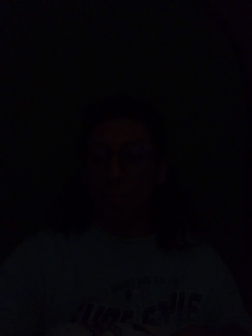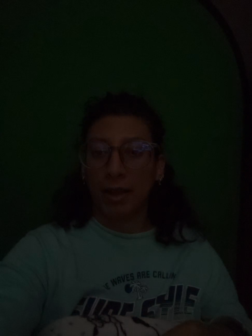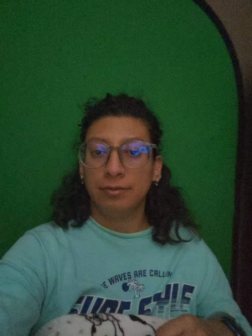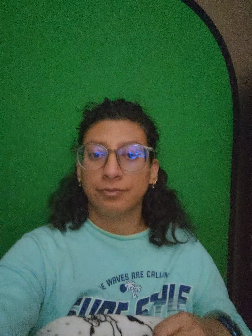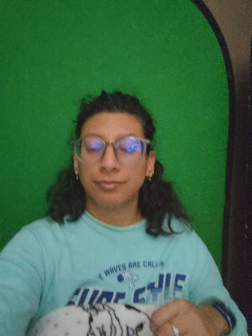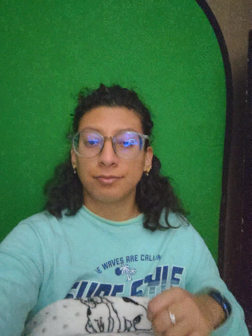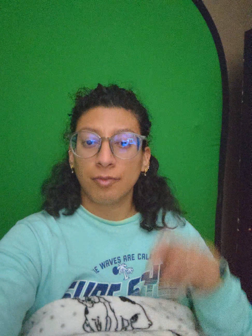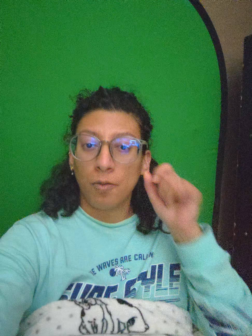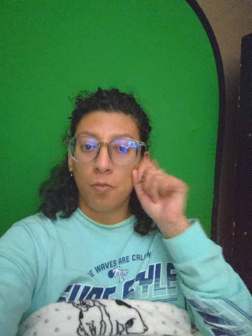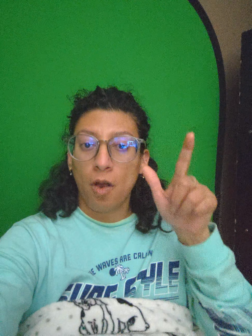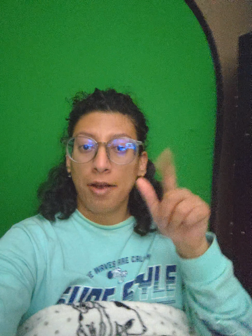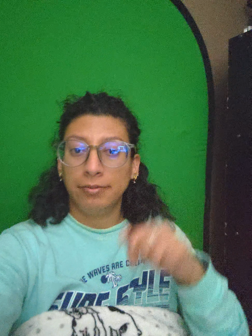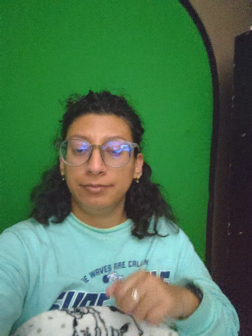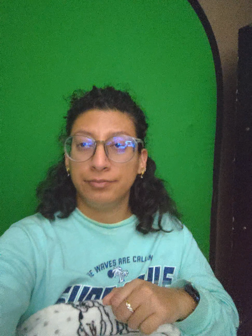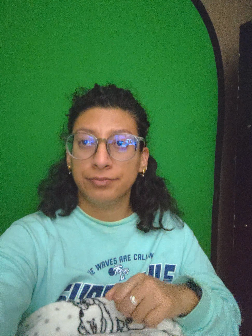awake